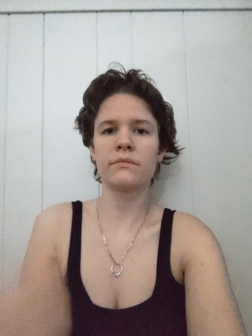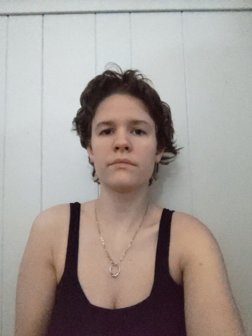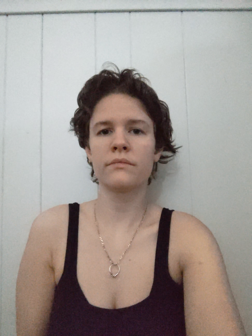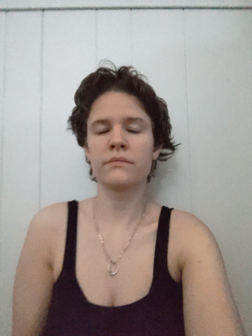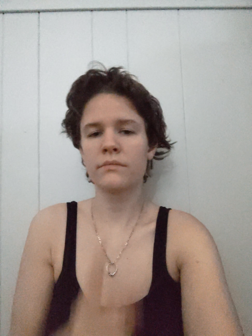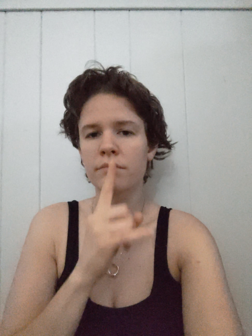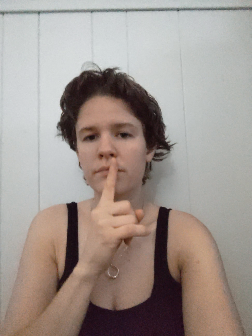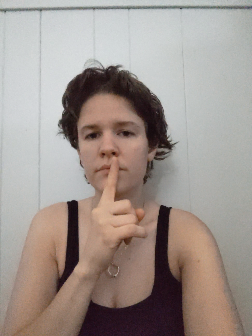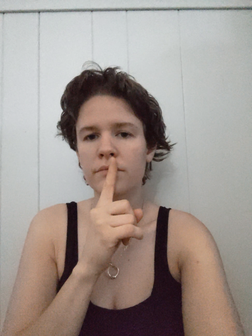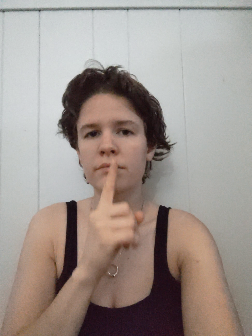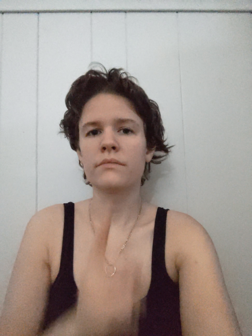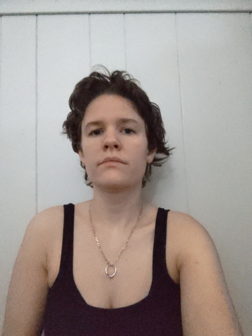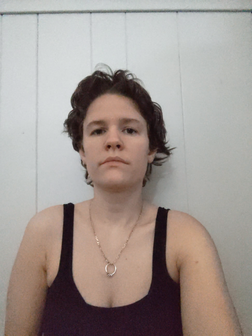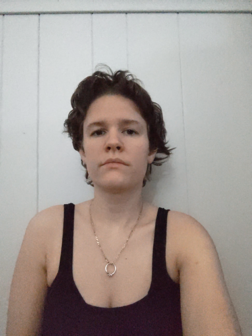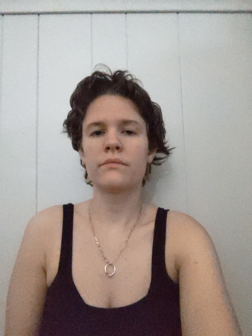shhh